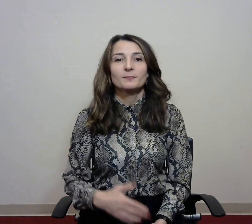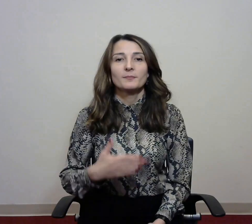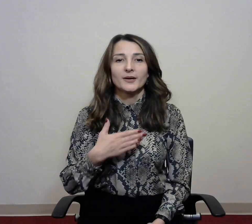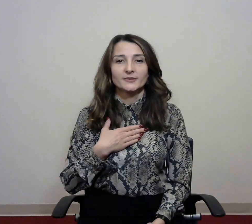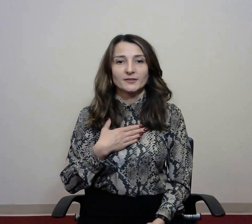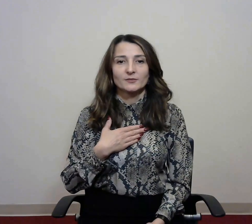mən